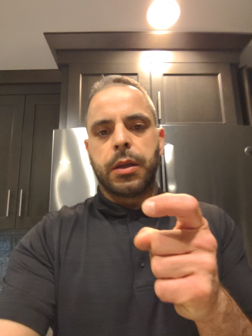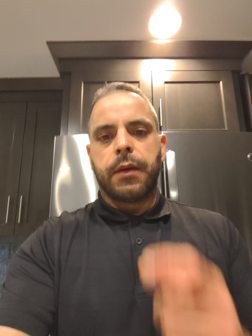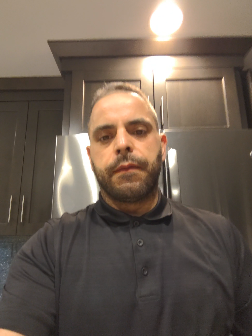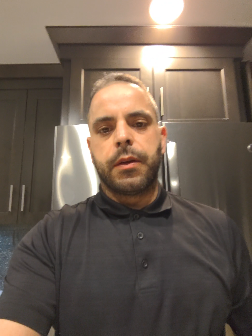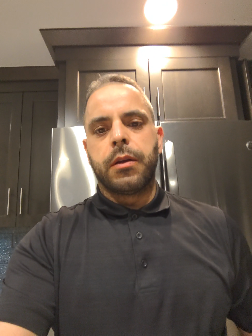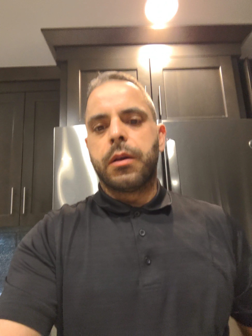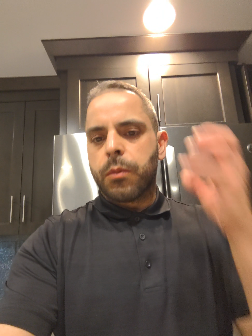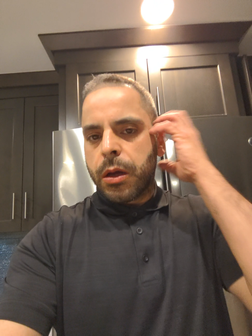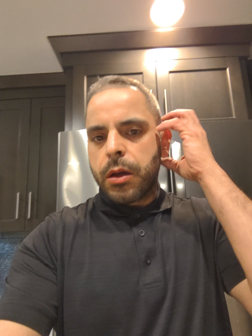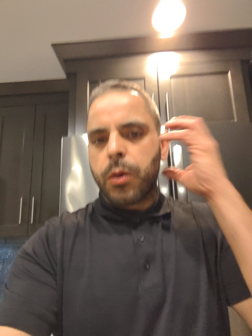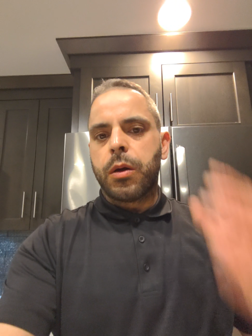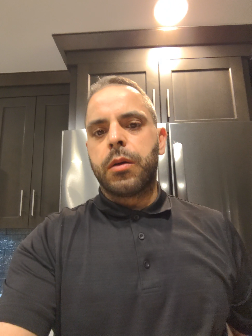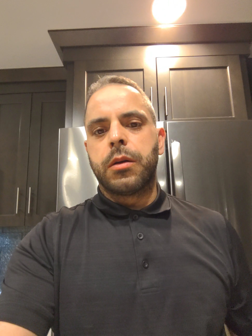radio